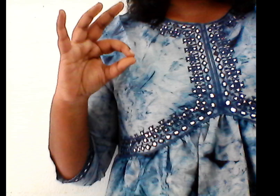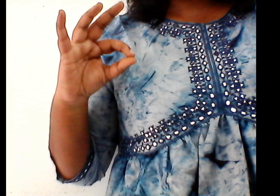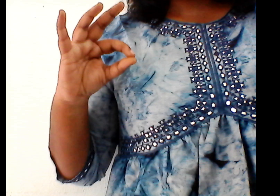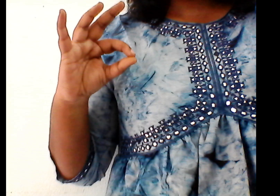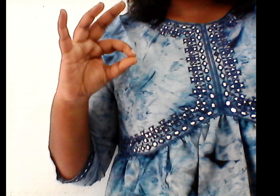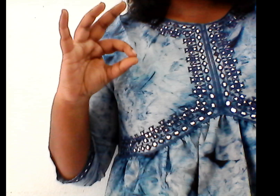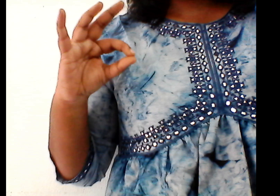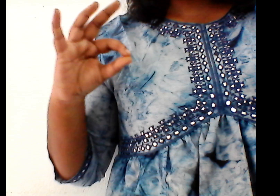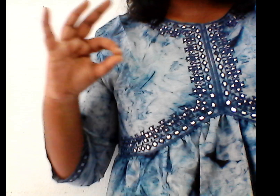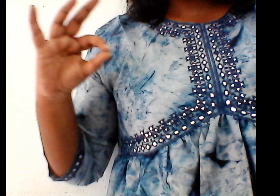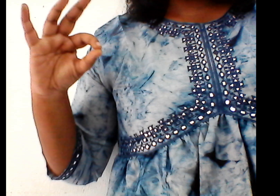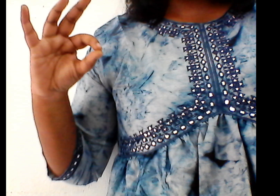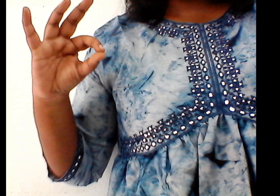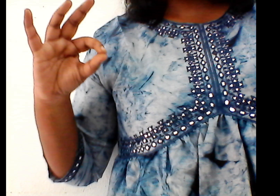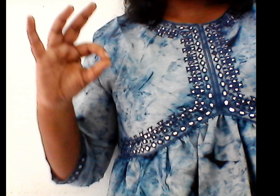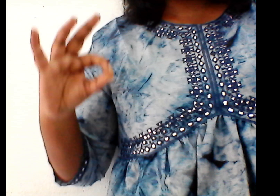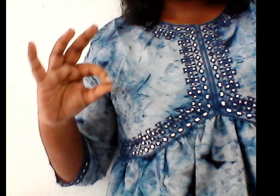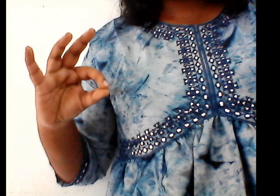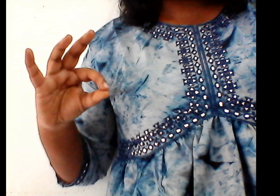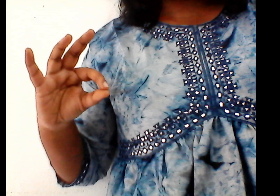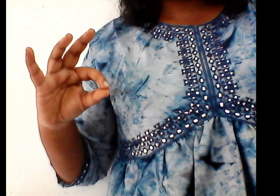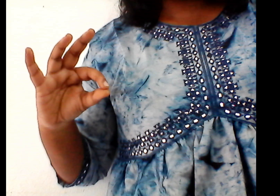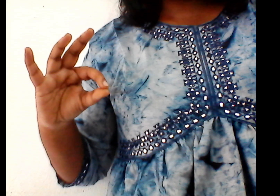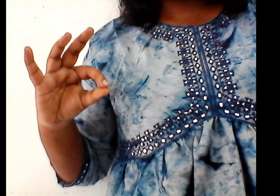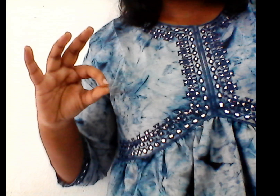ഔ